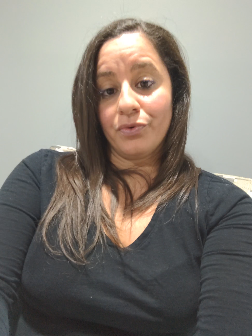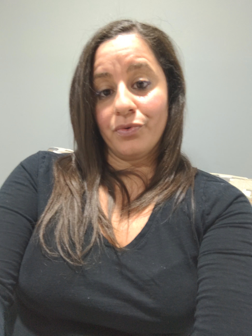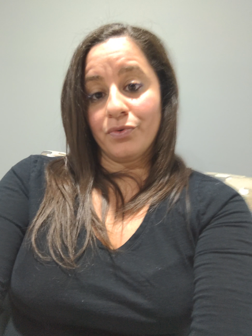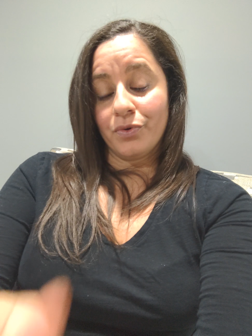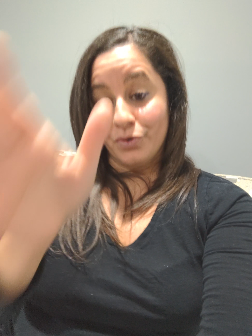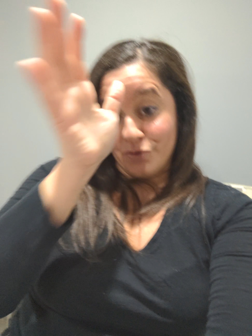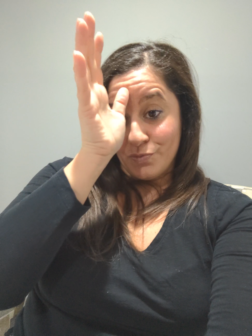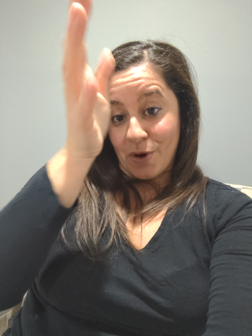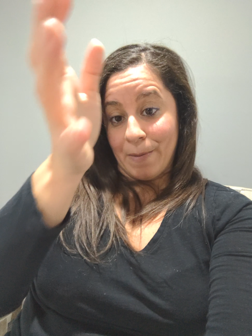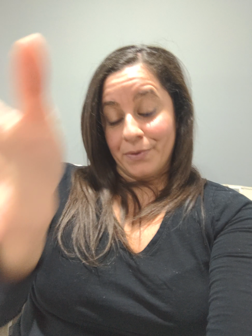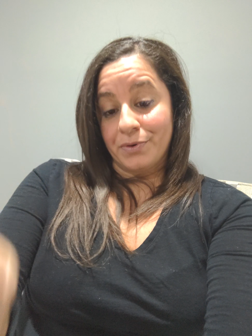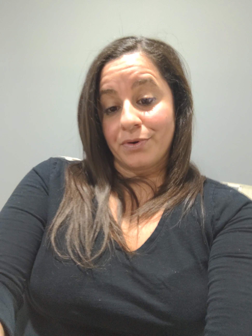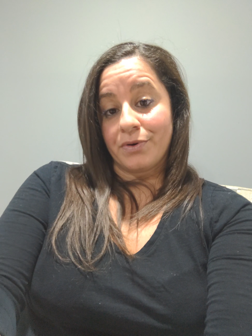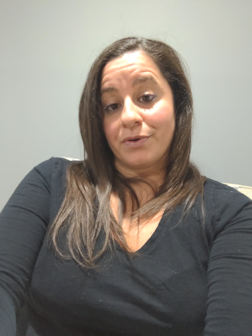grandpa